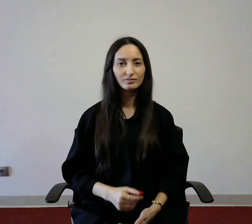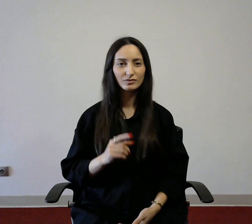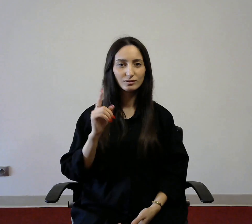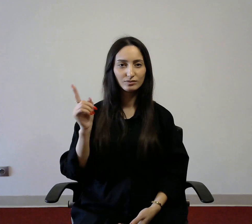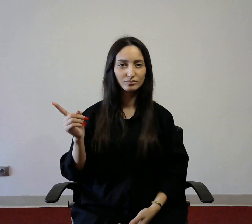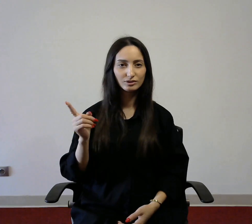onun